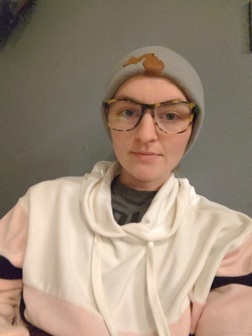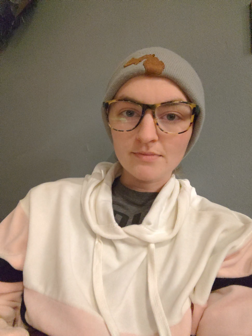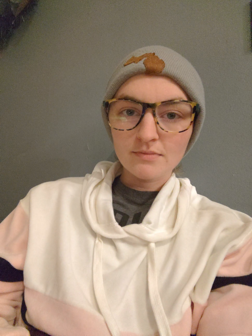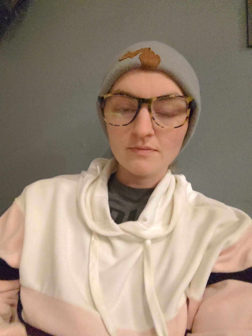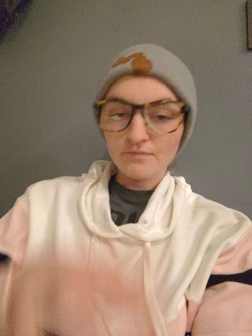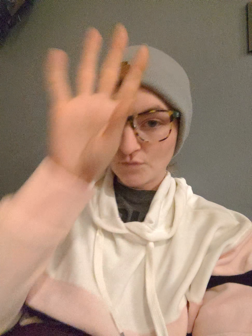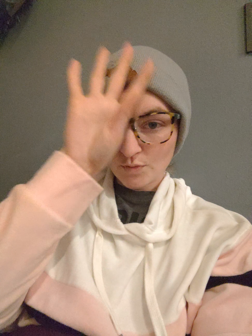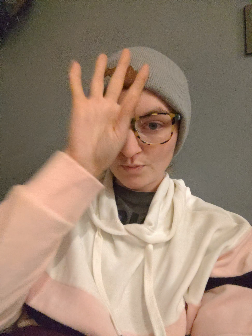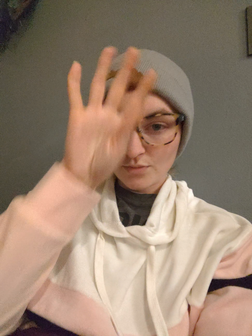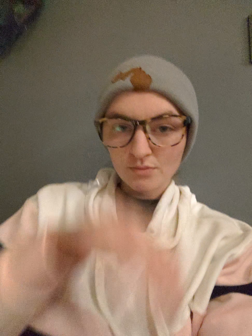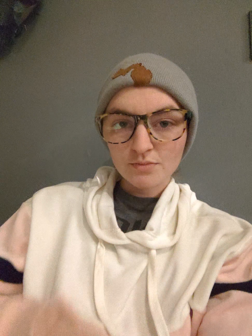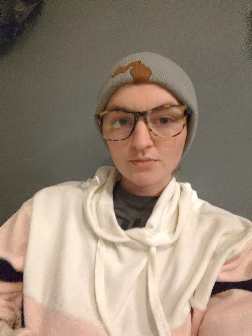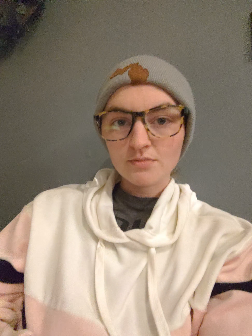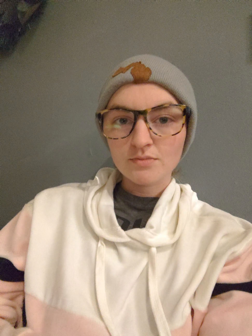fireman